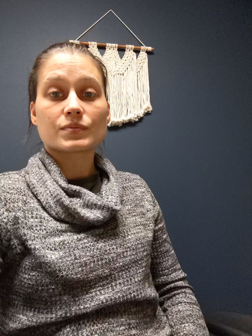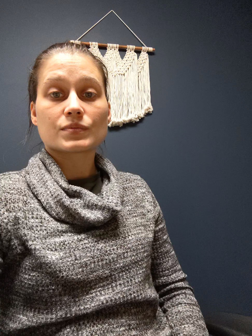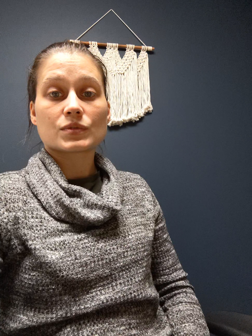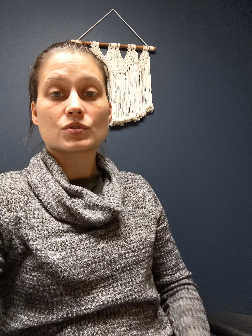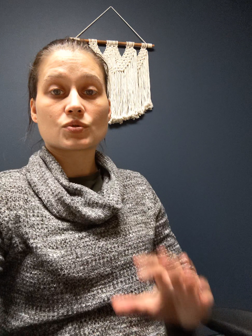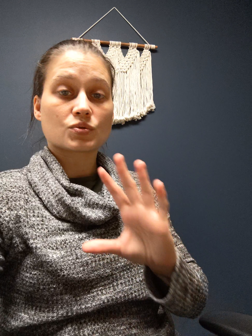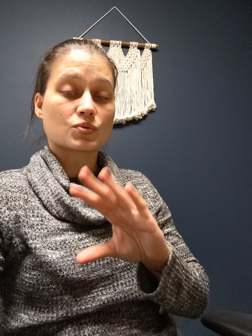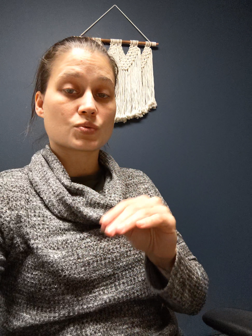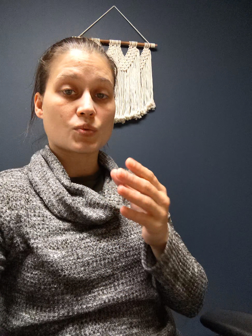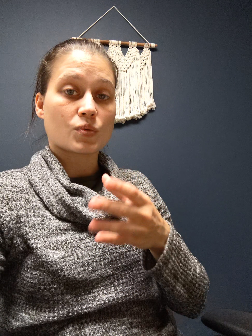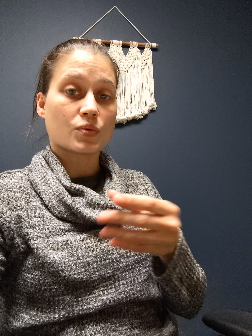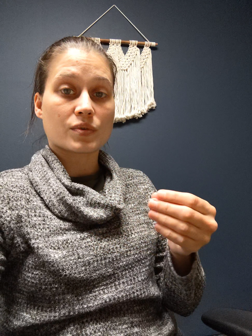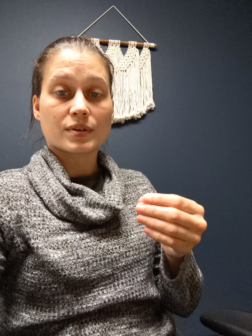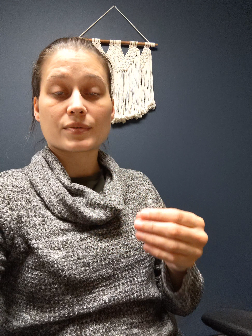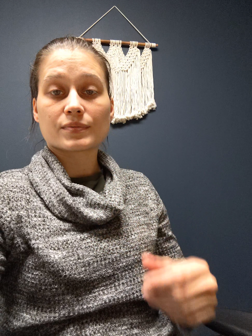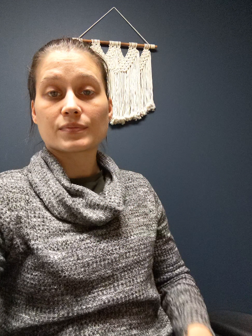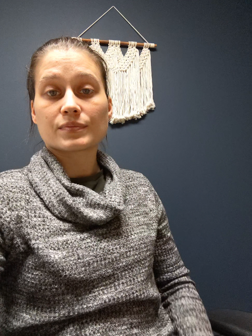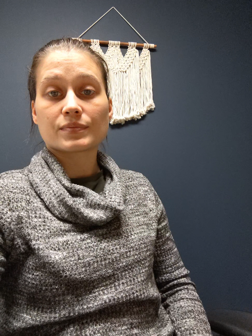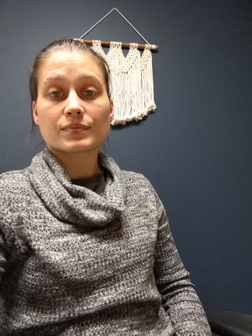story